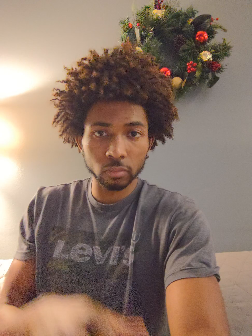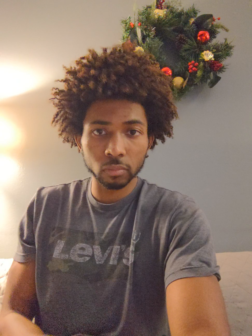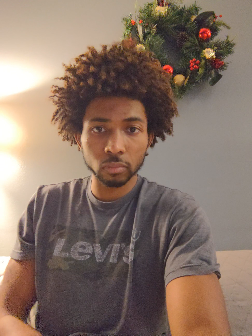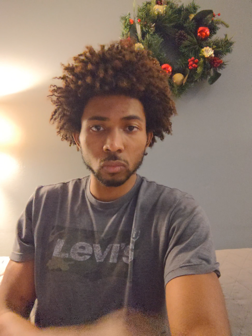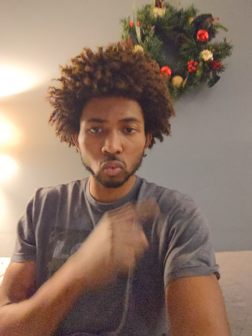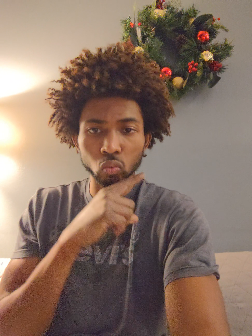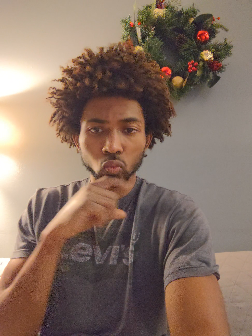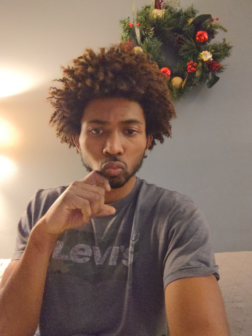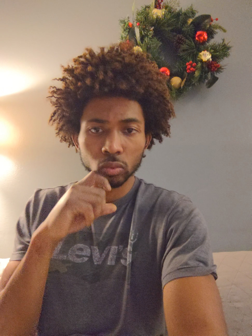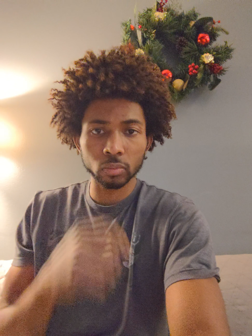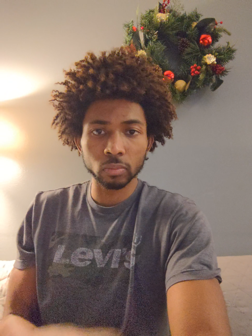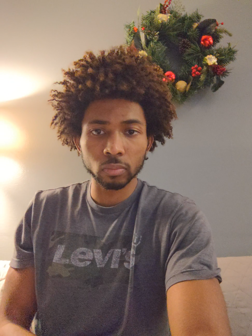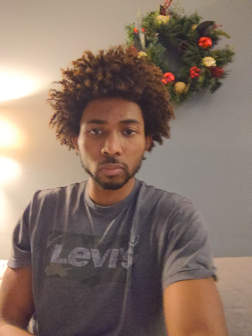dry